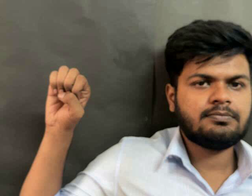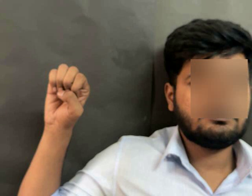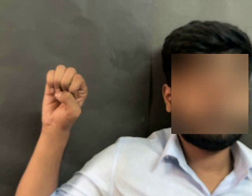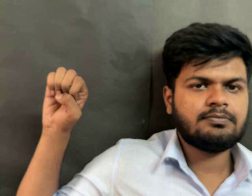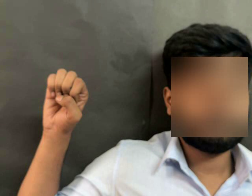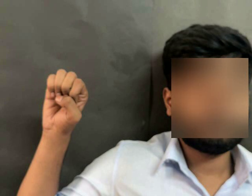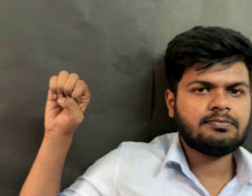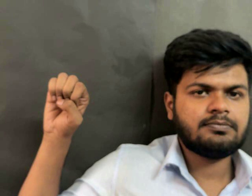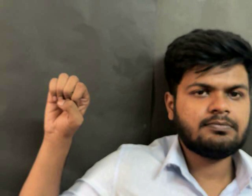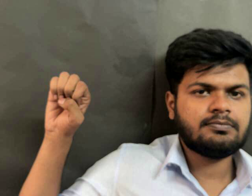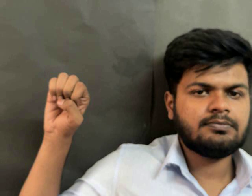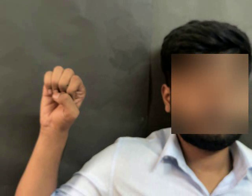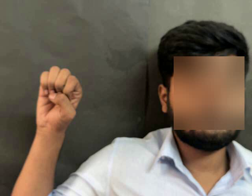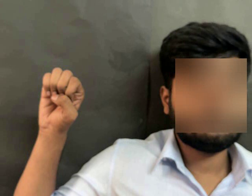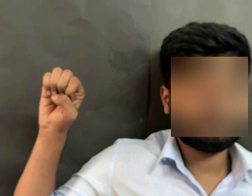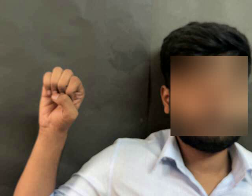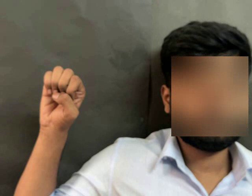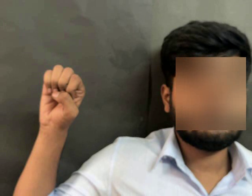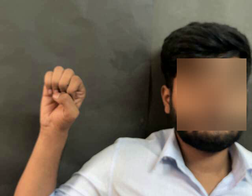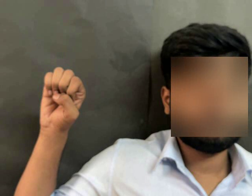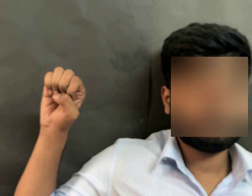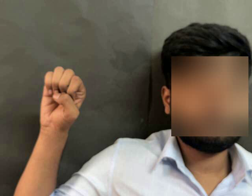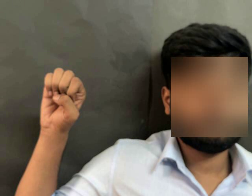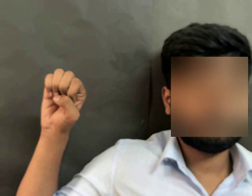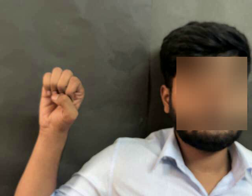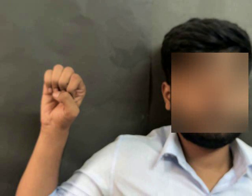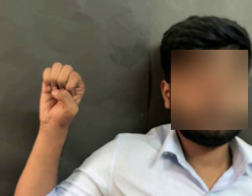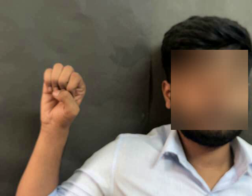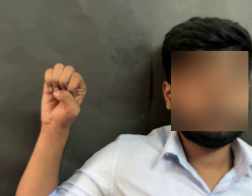E